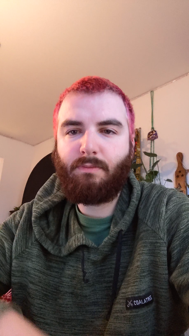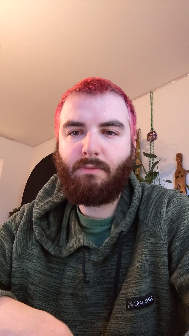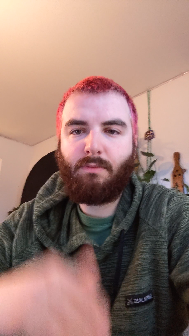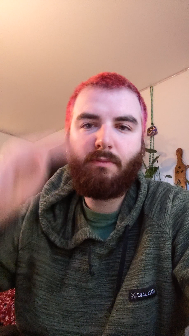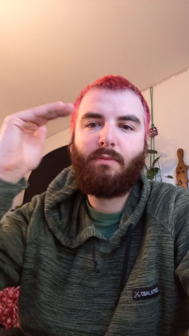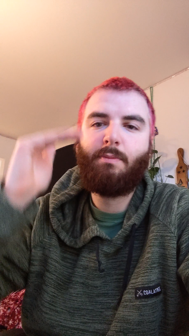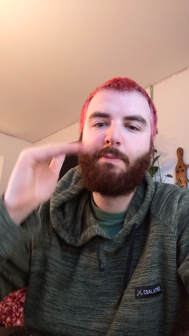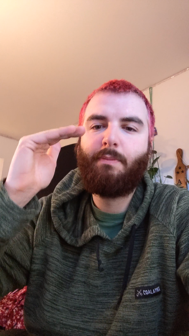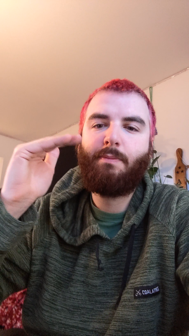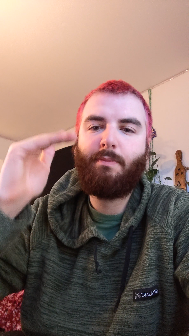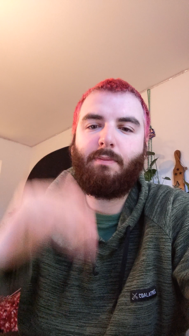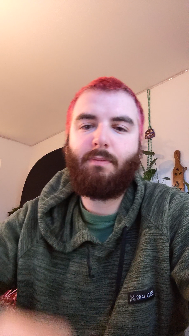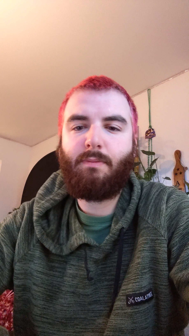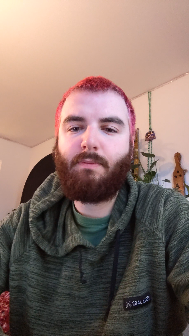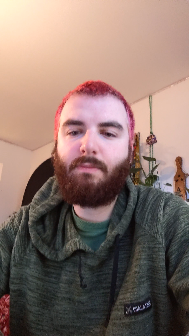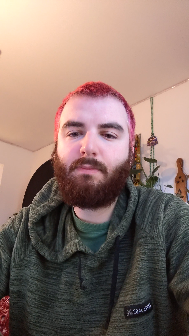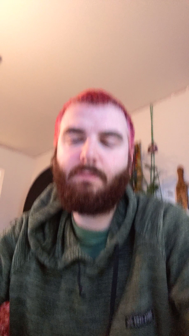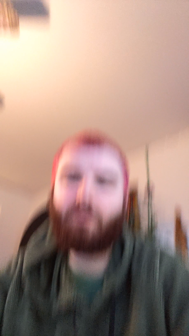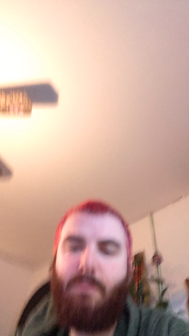short